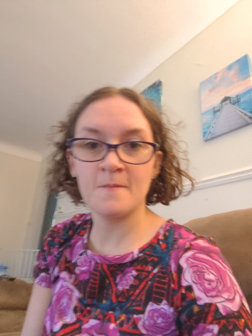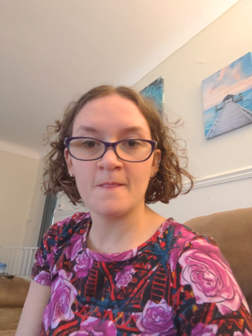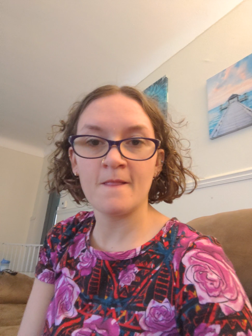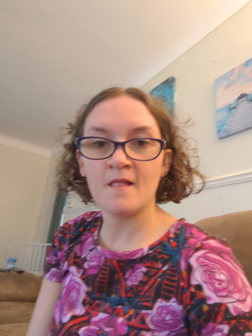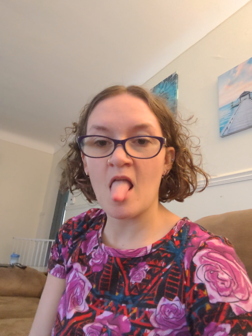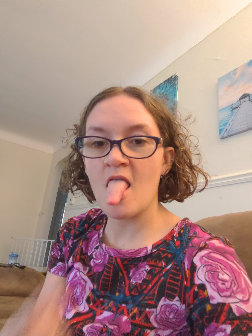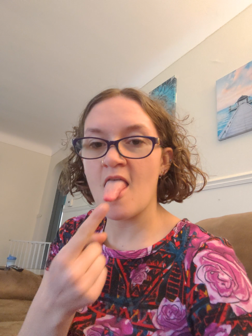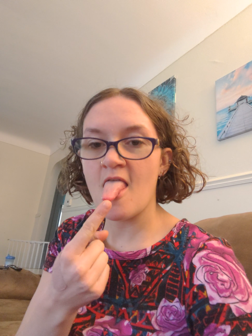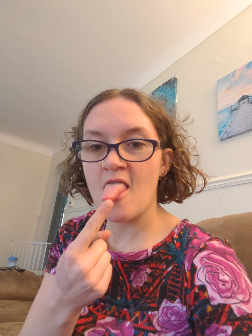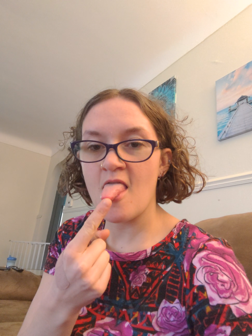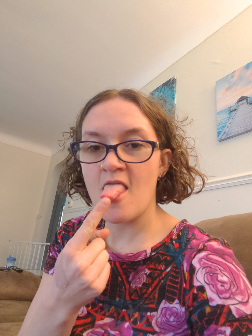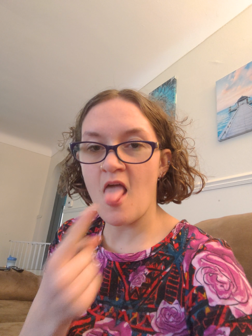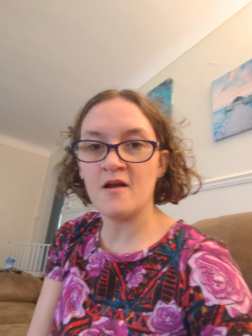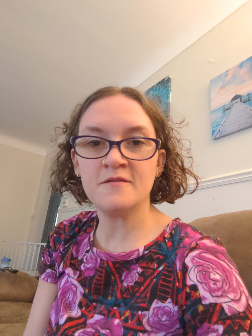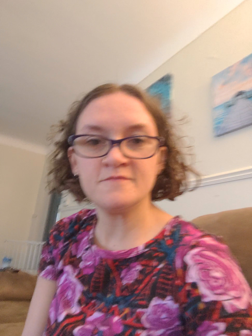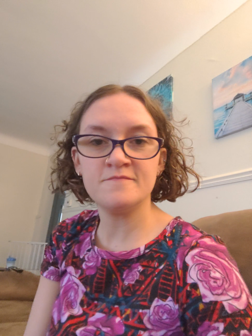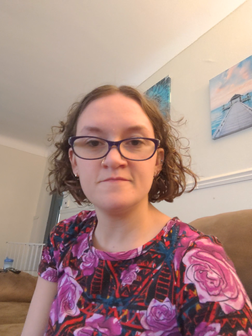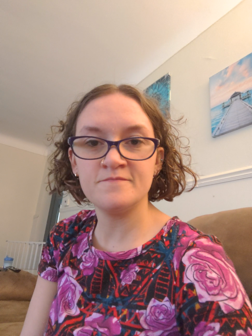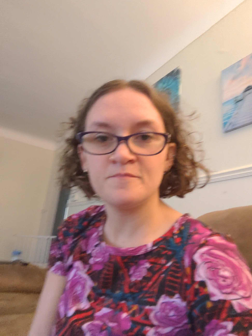tongue